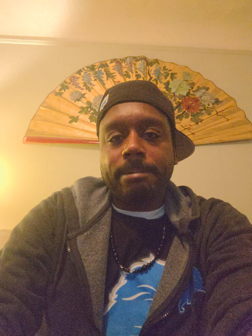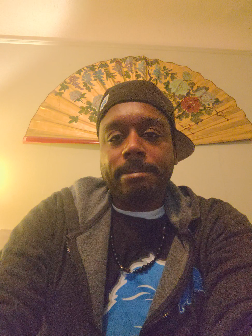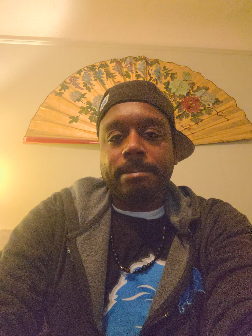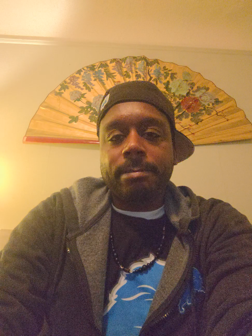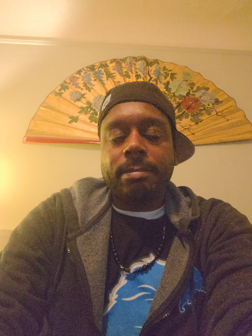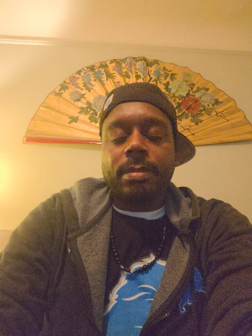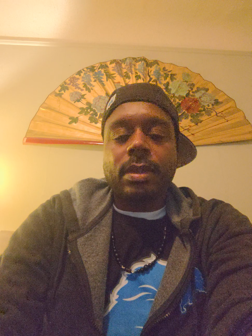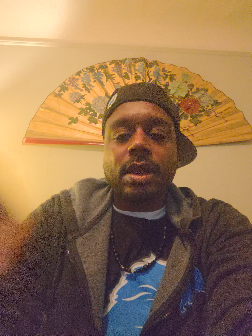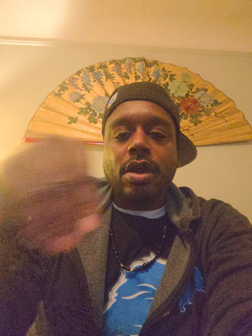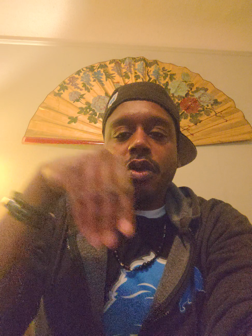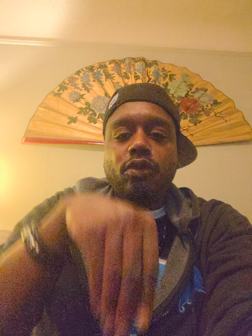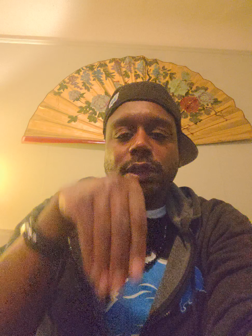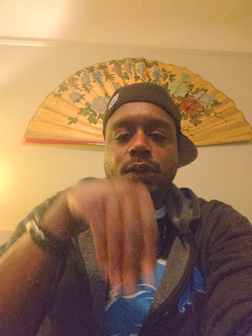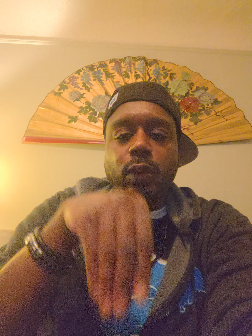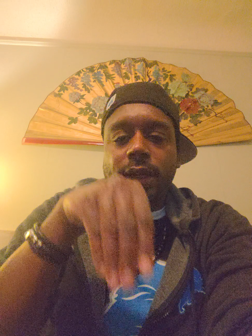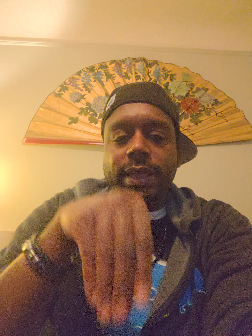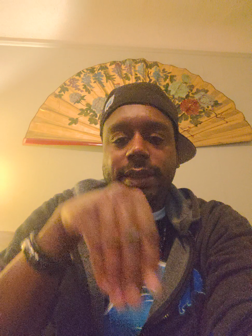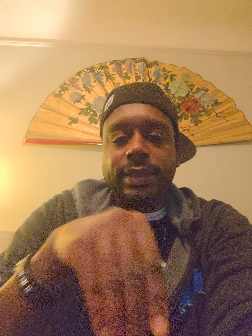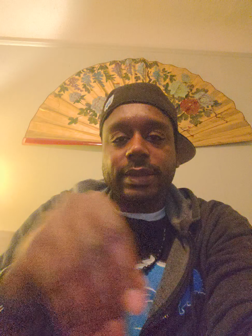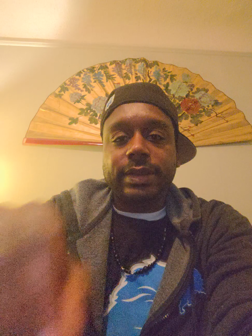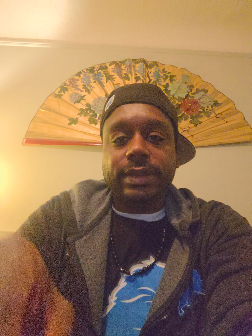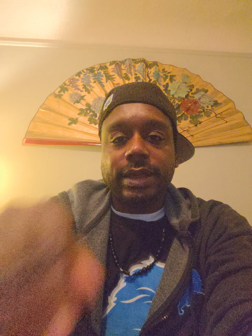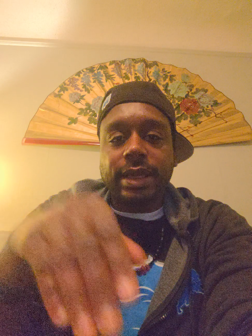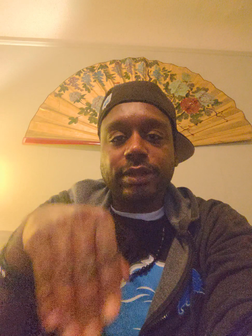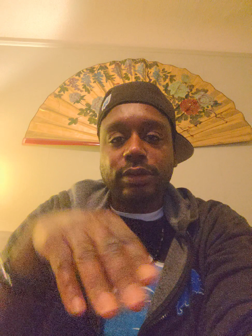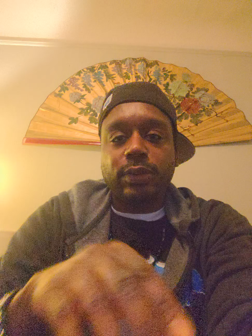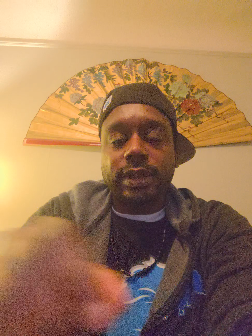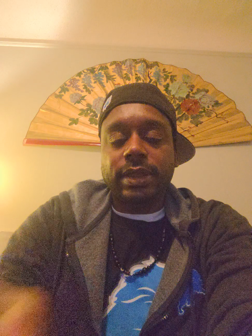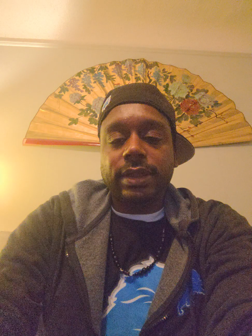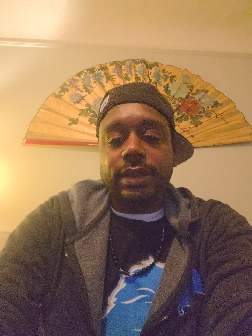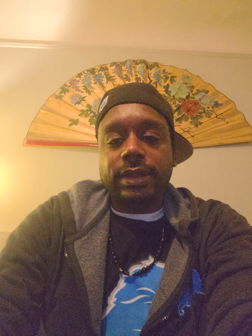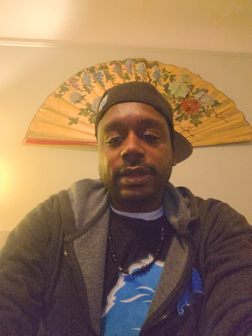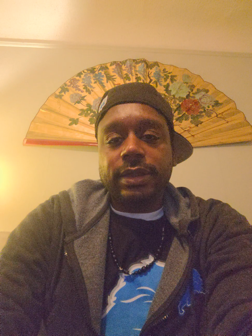into